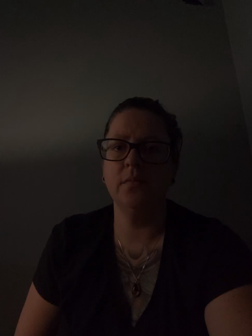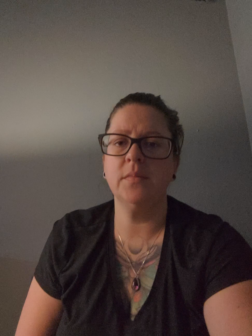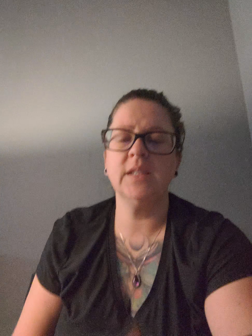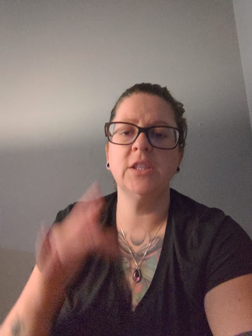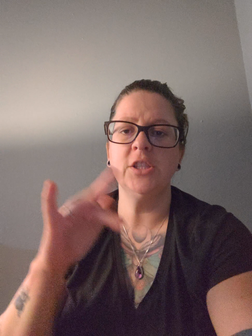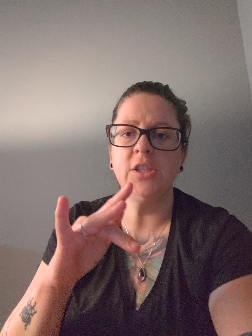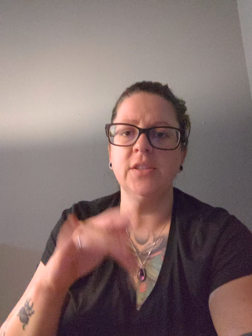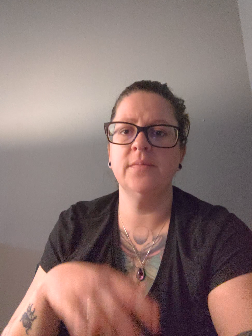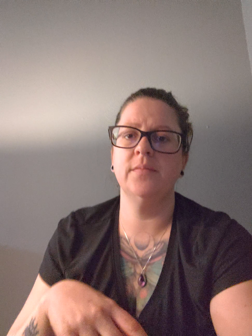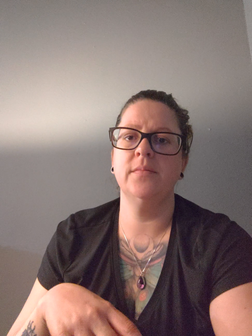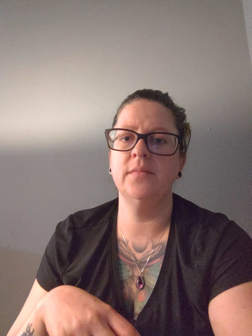touch